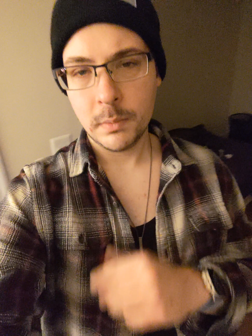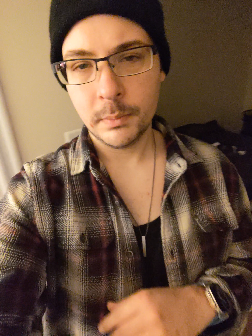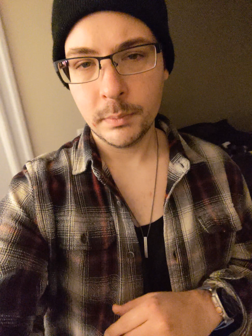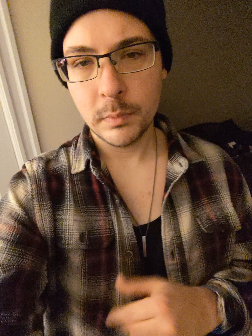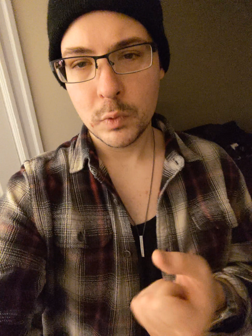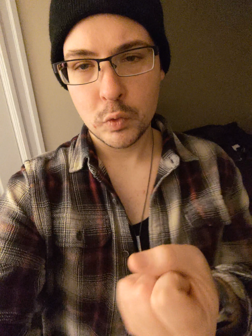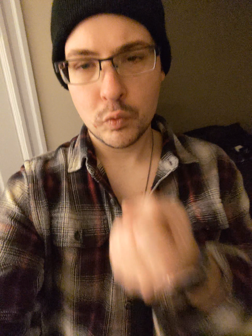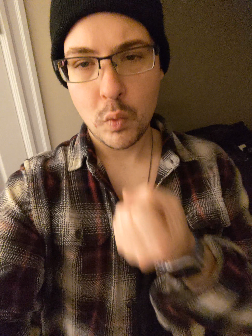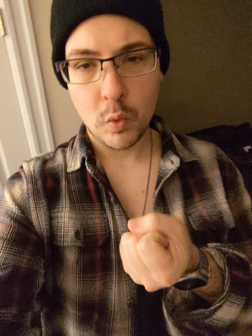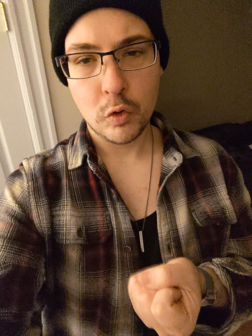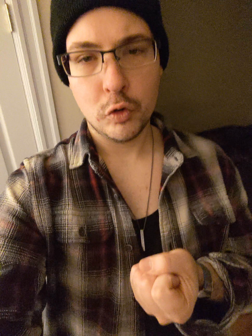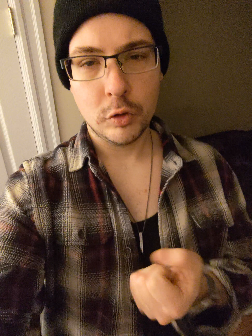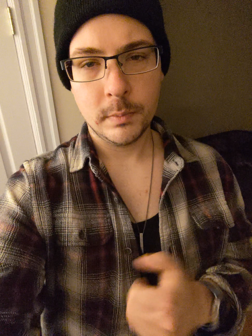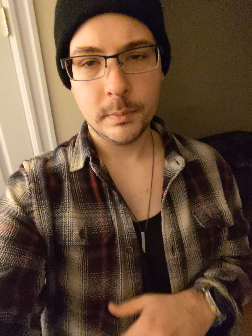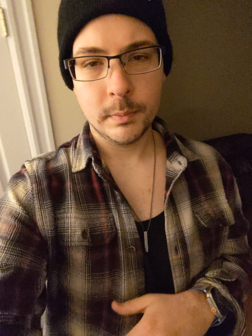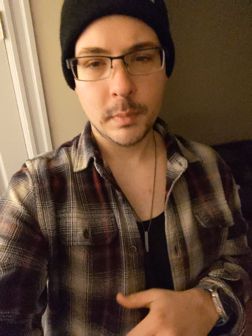drawer